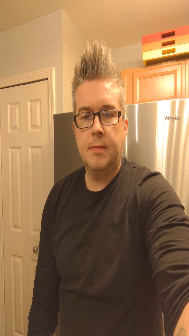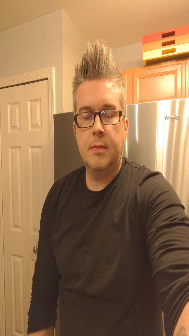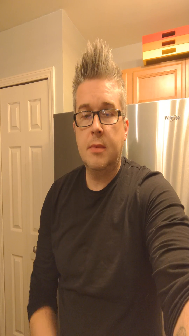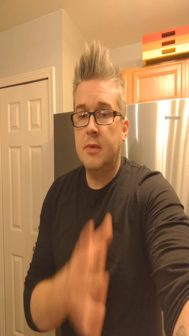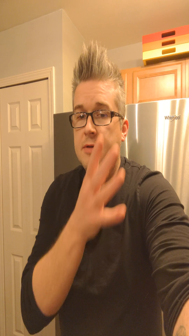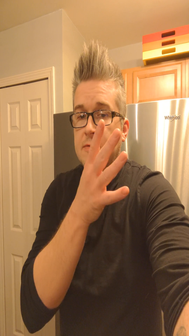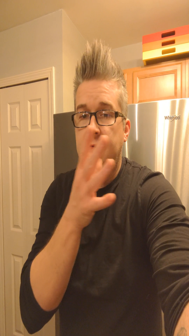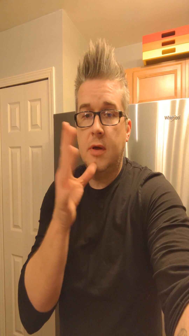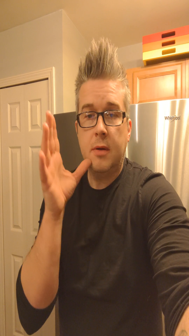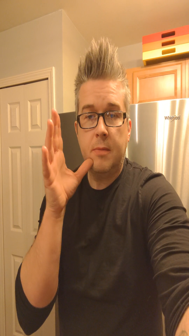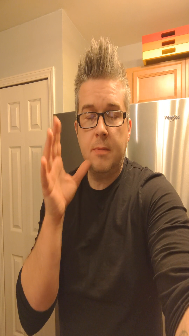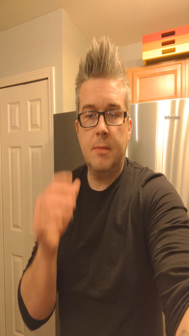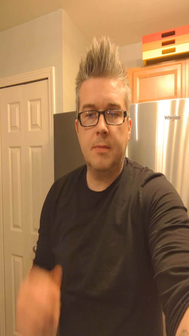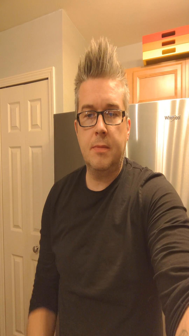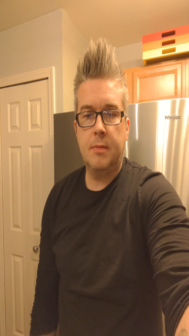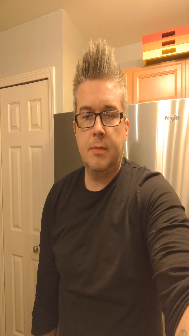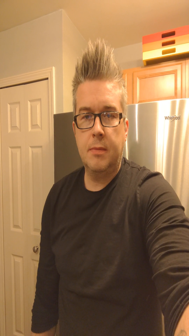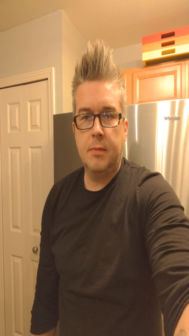farm